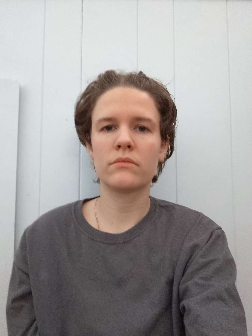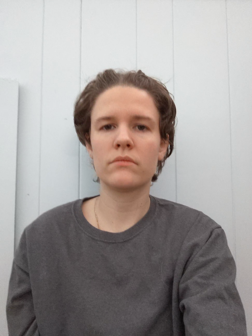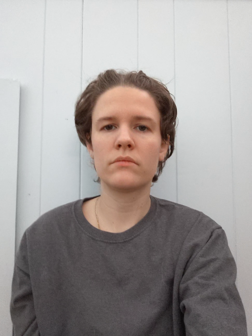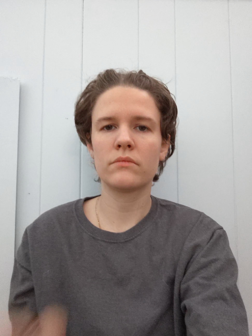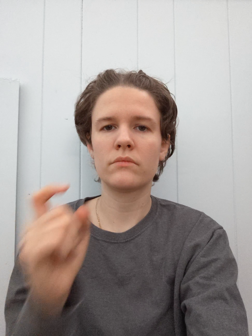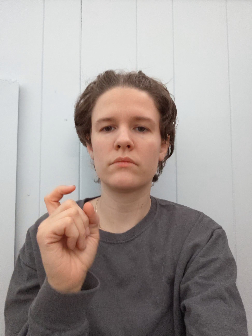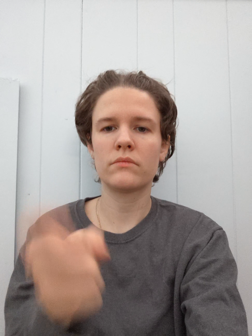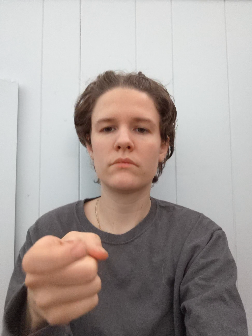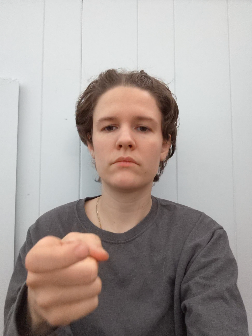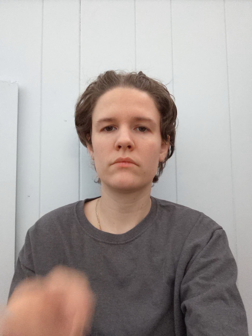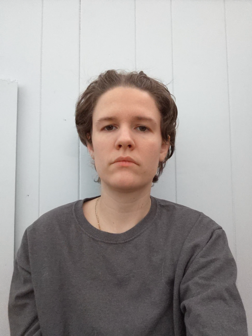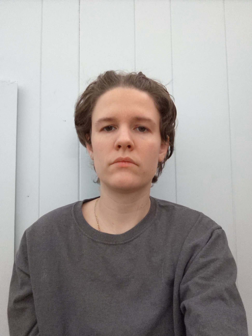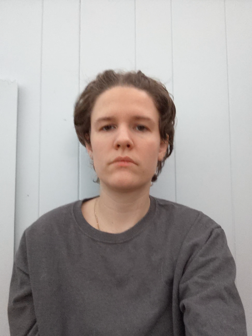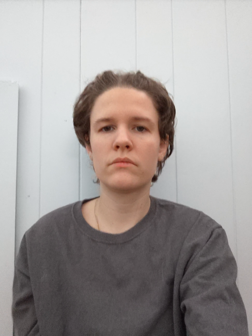gift